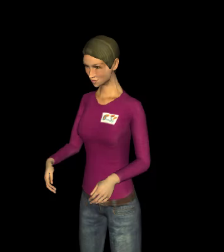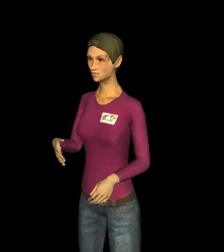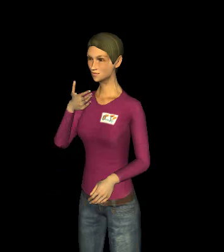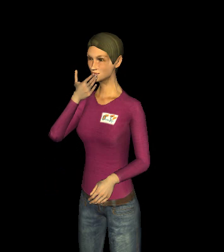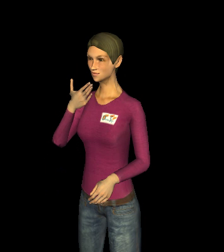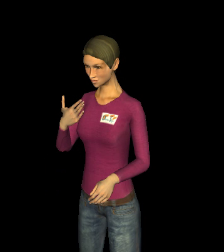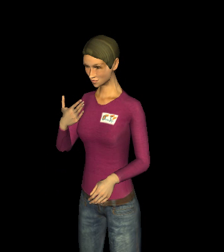يحيي